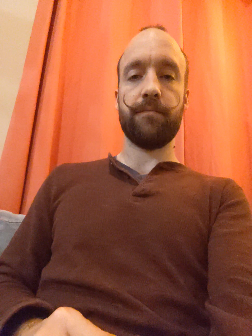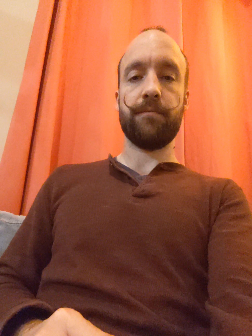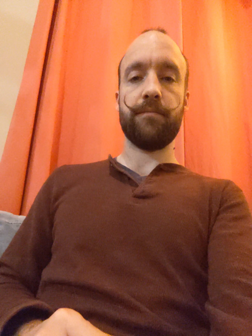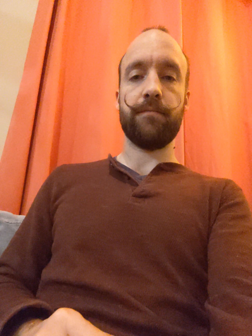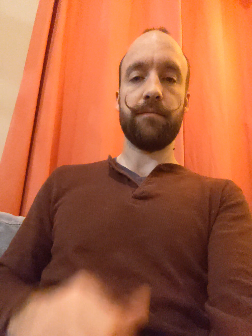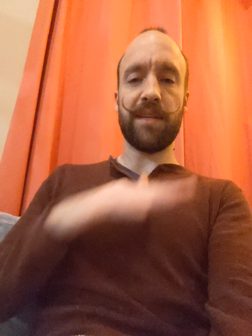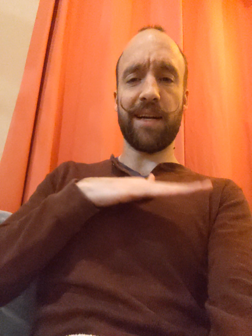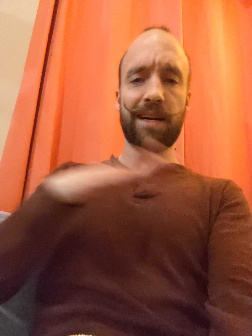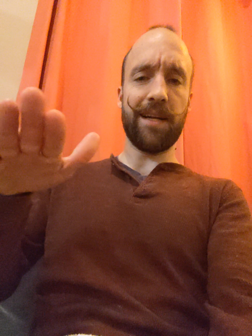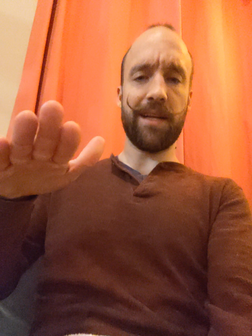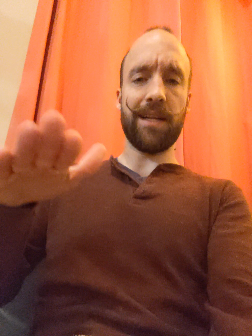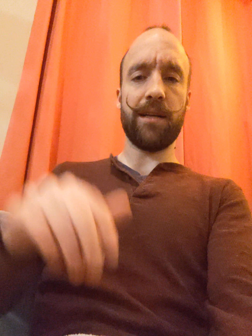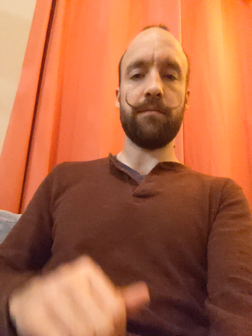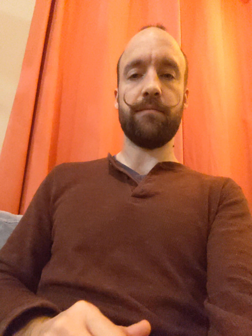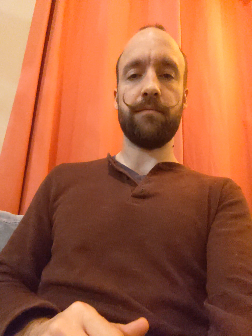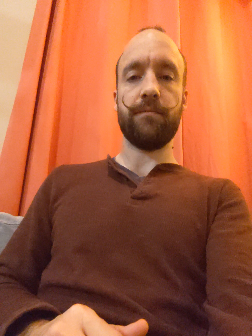clean